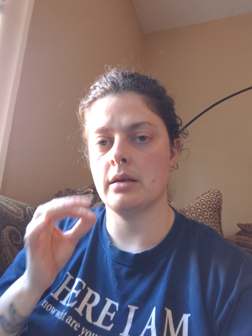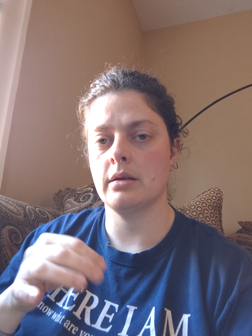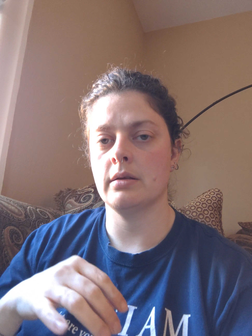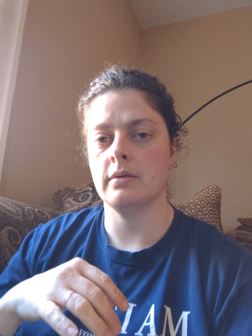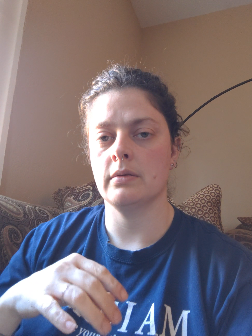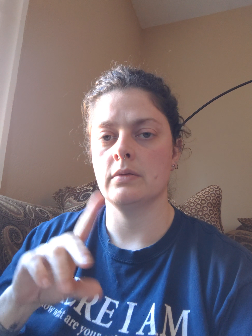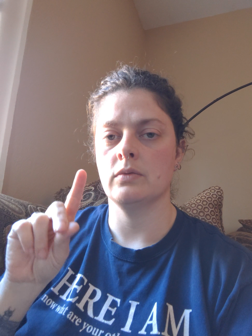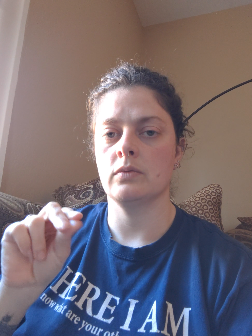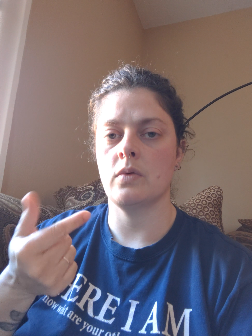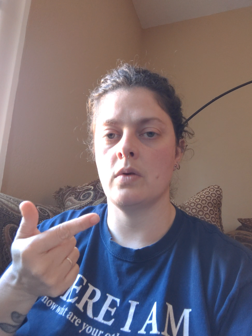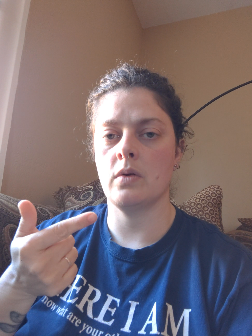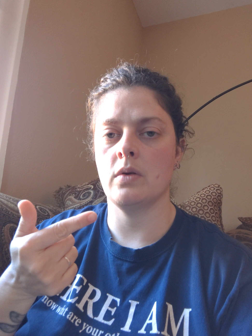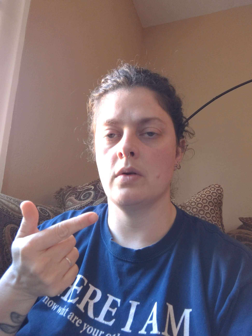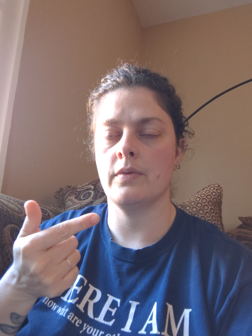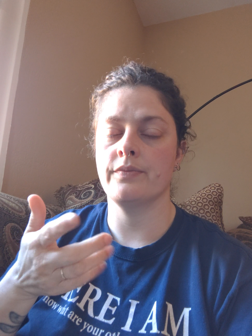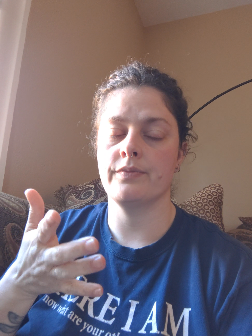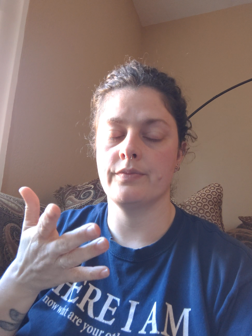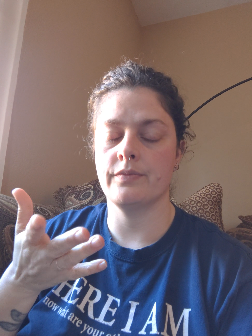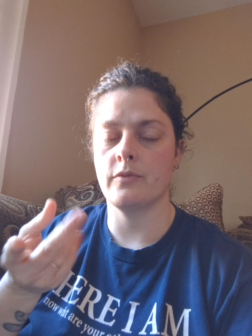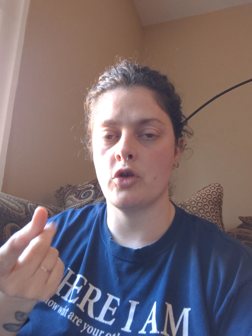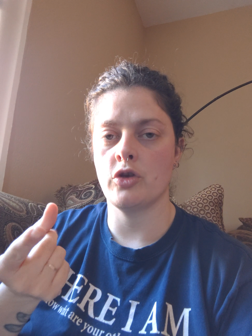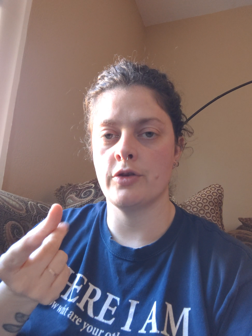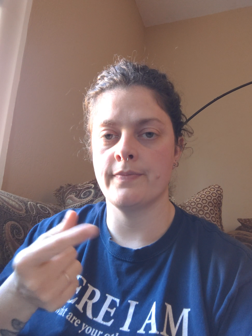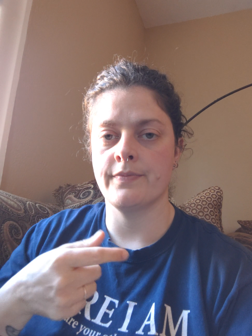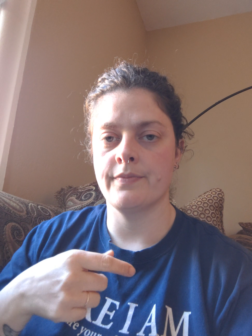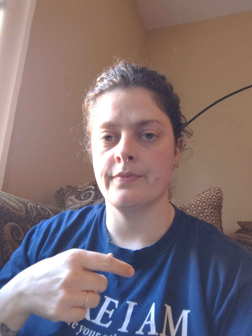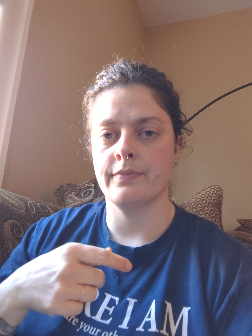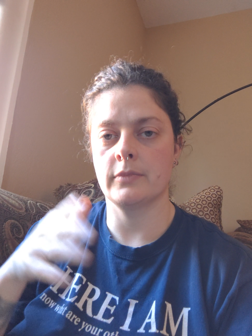dog